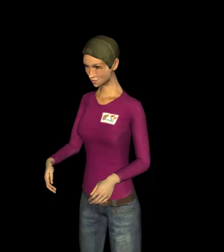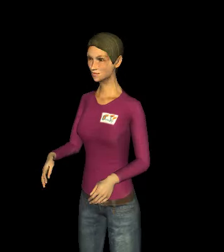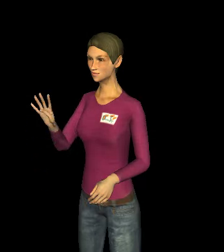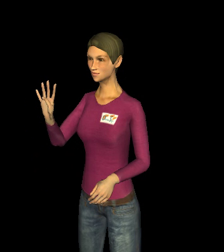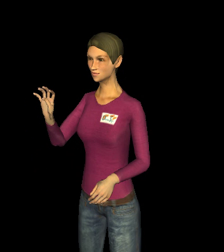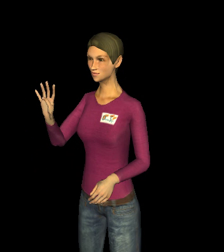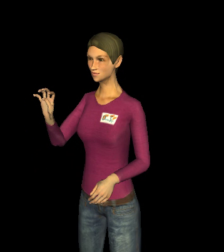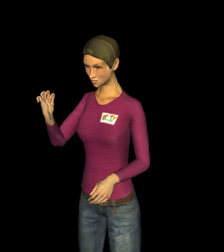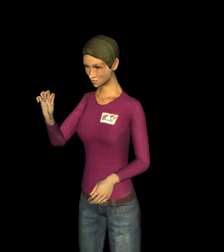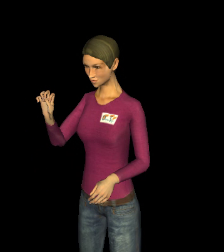40